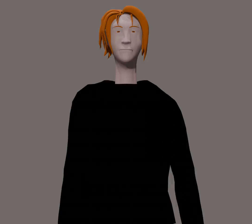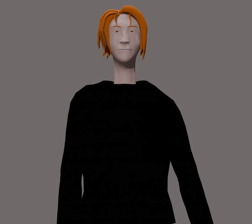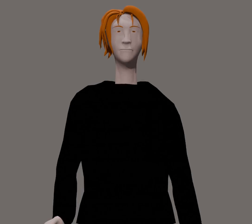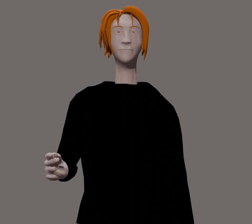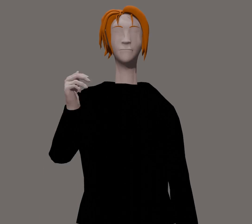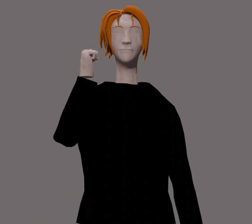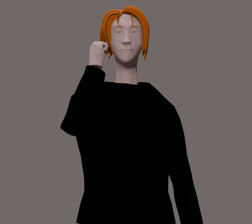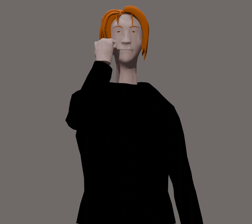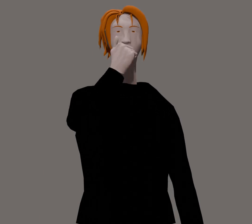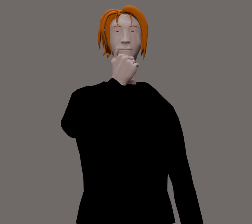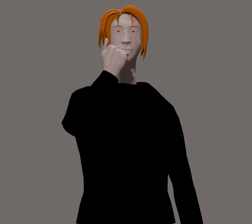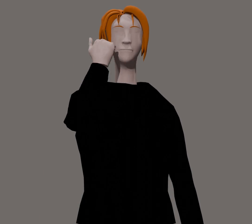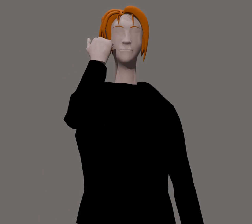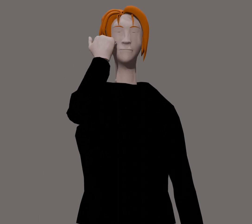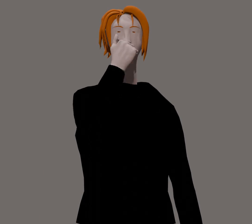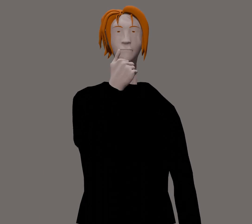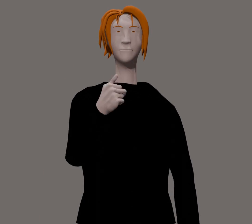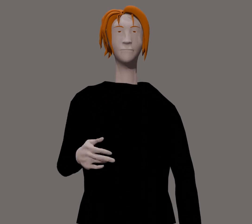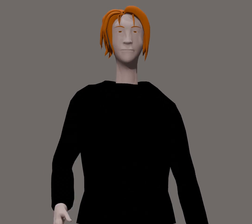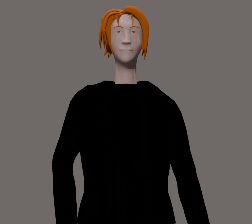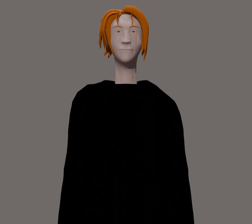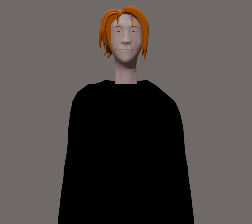Common